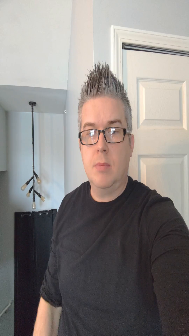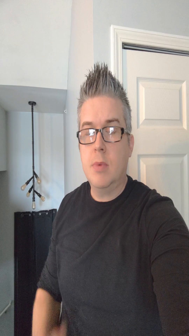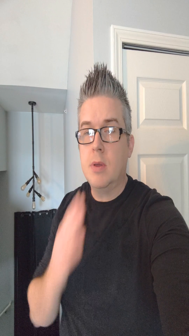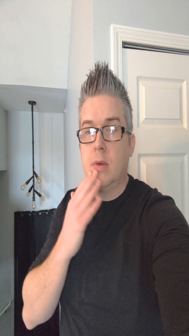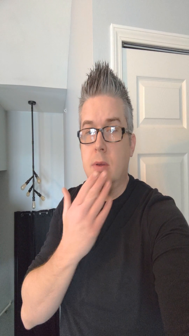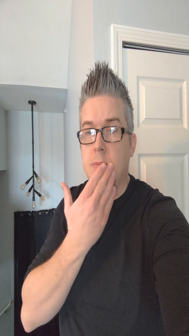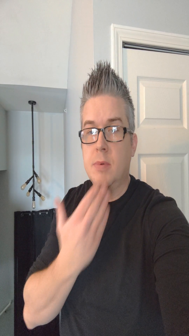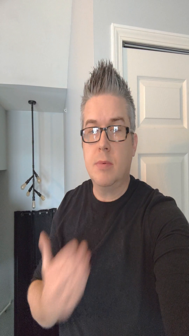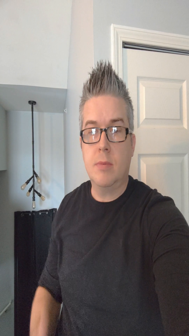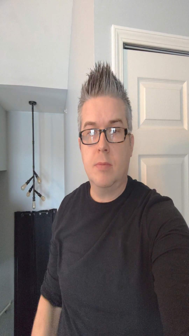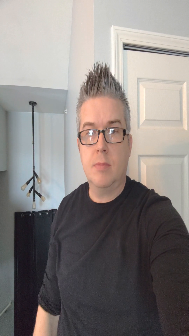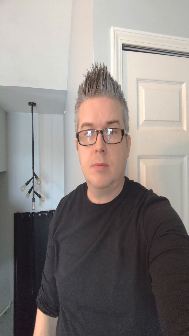napkin